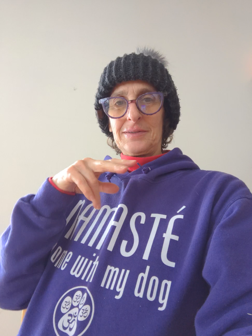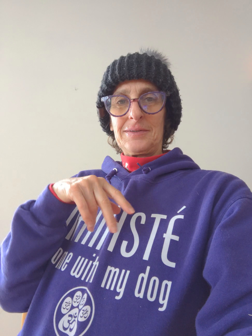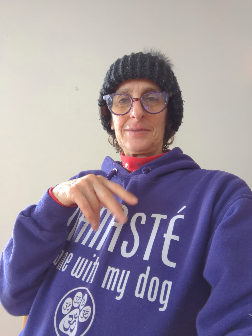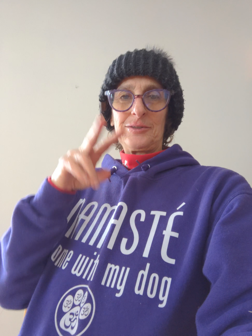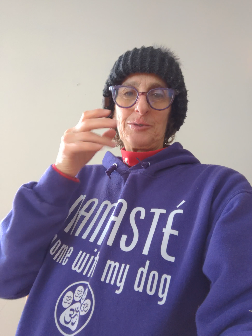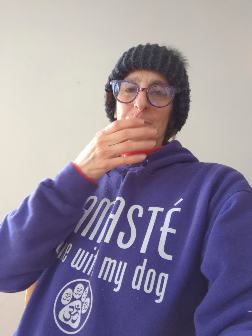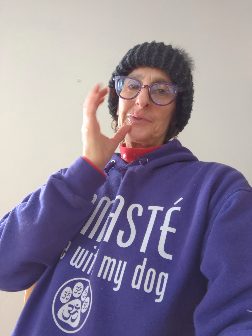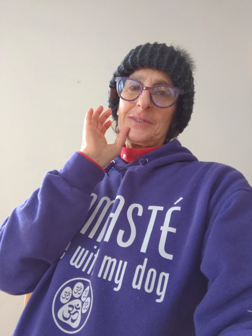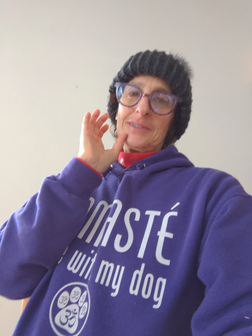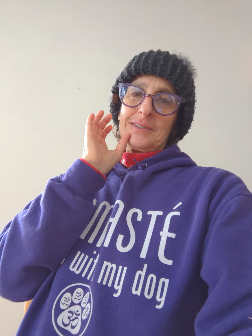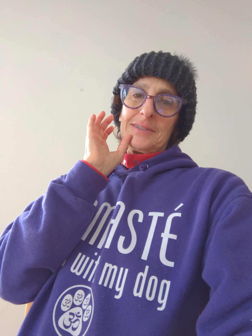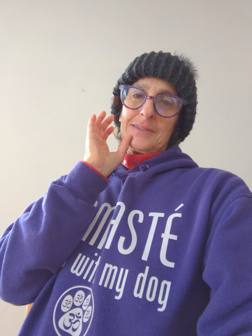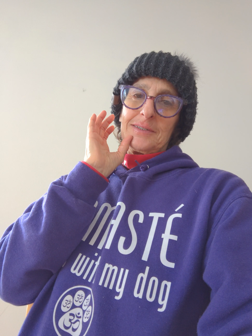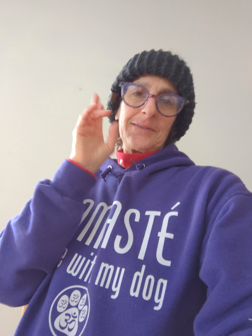drink